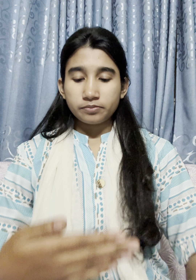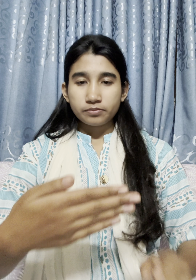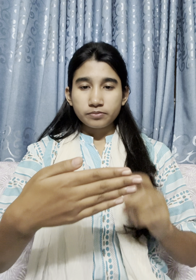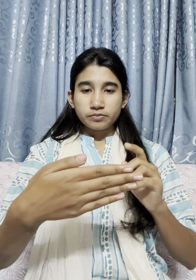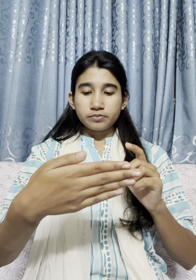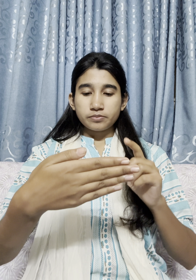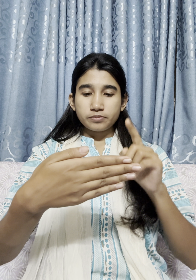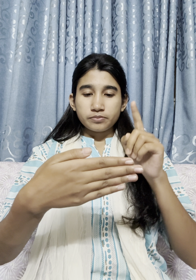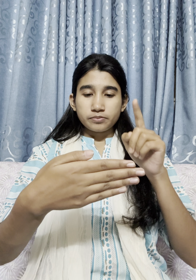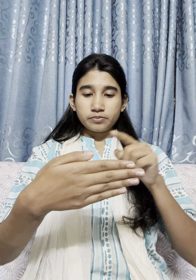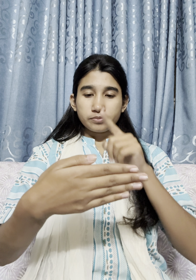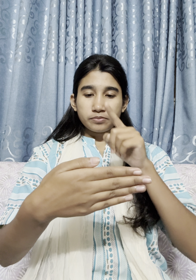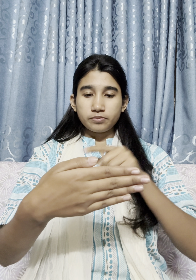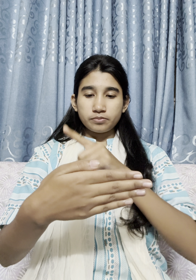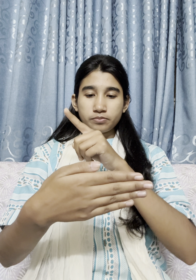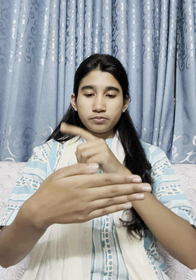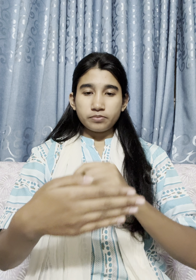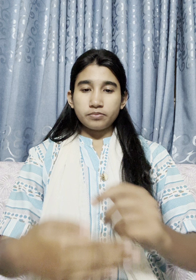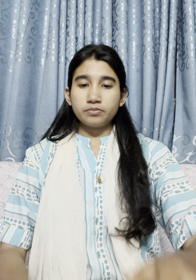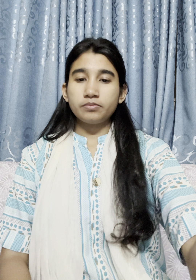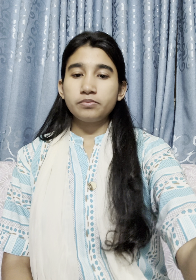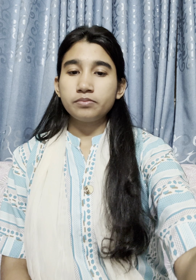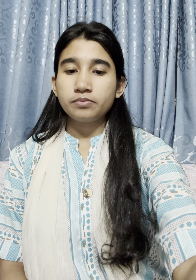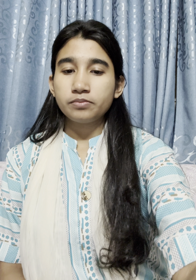কুরআন